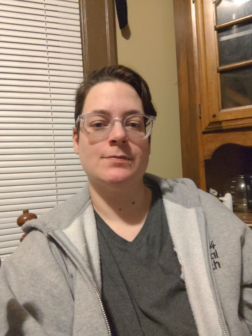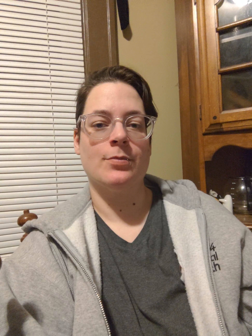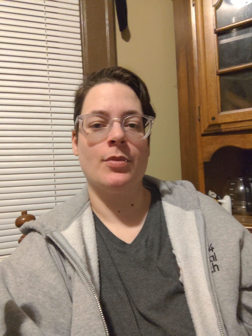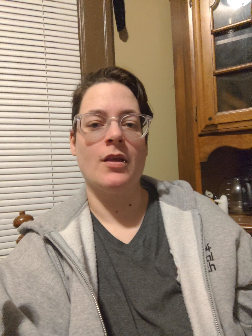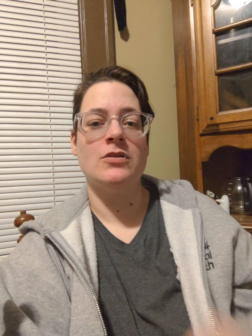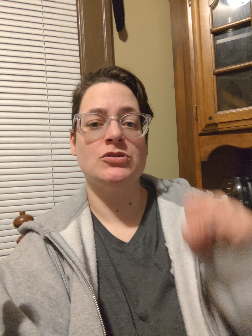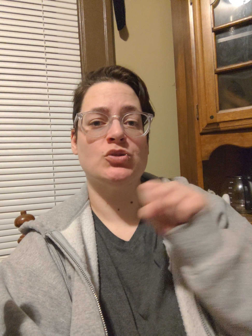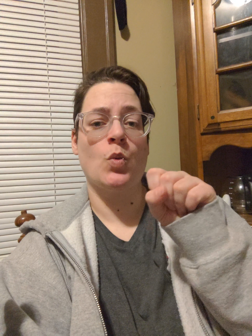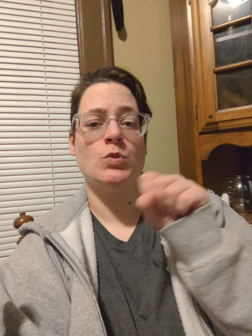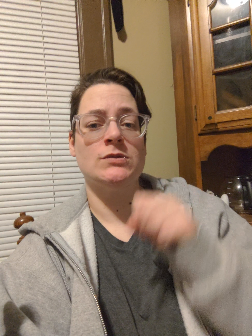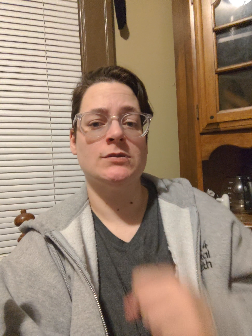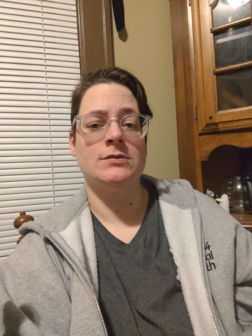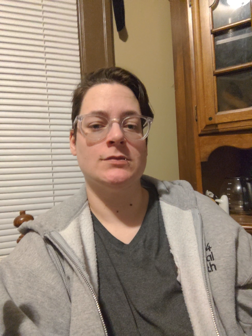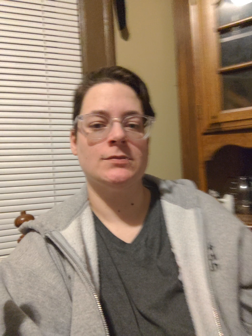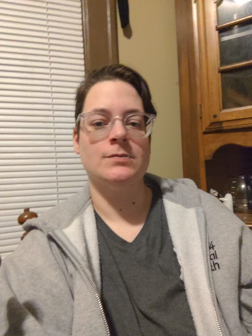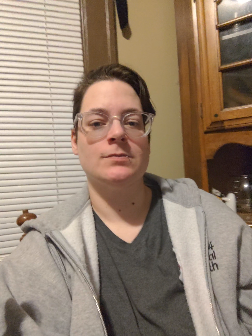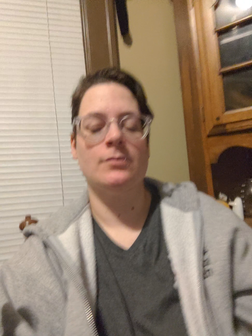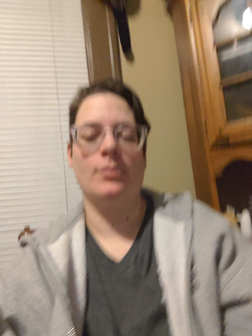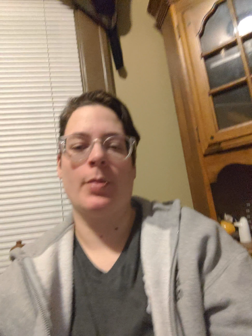shoe